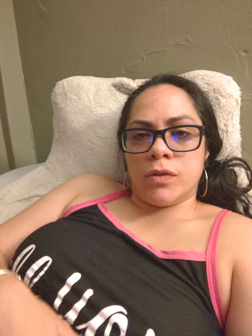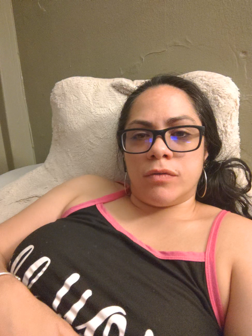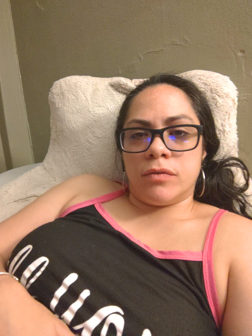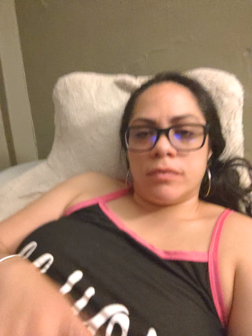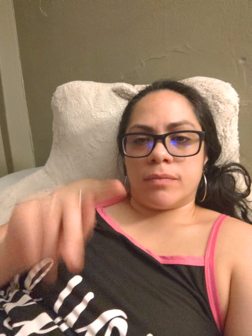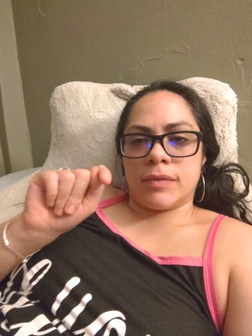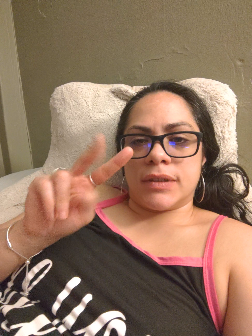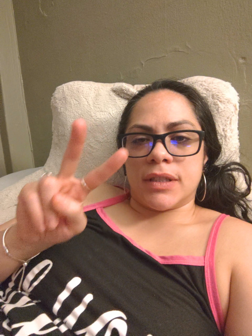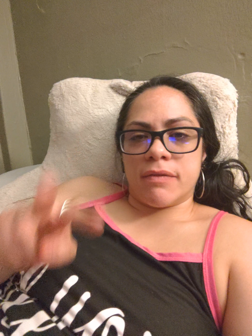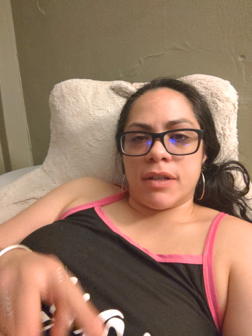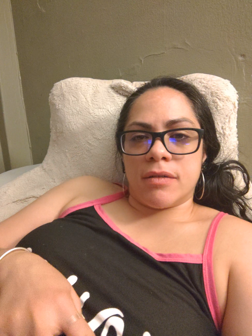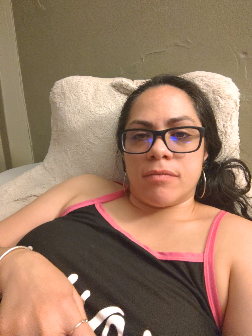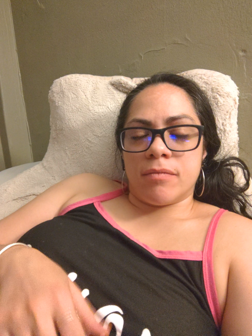TV